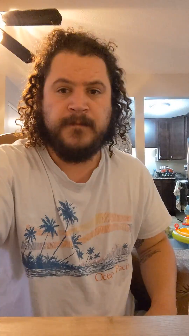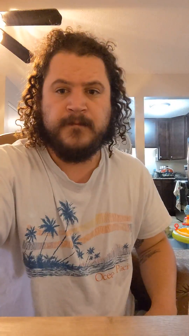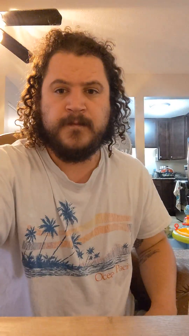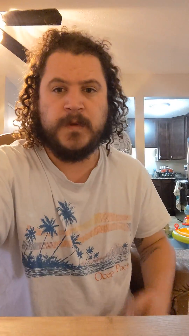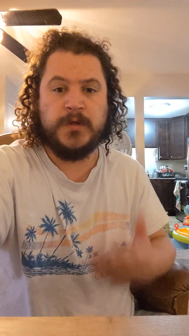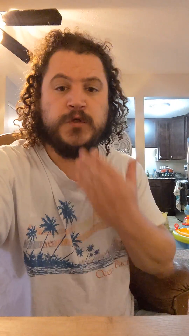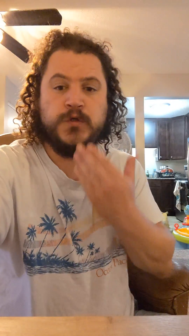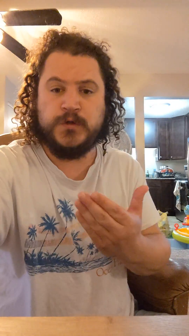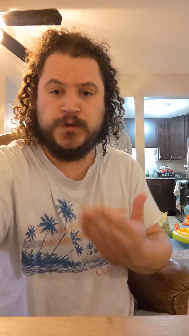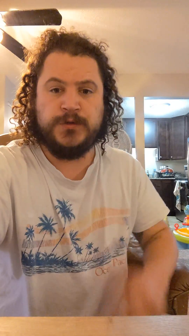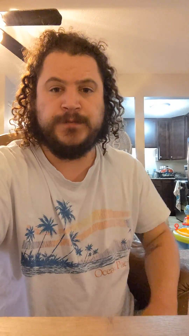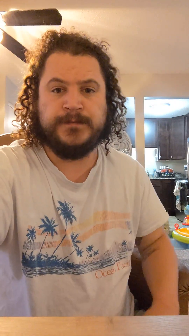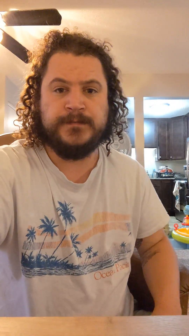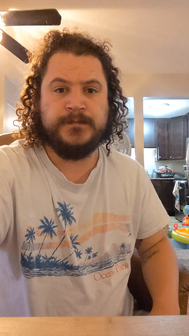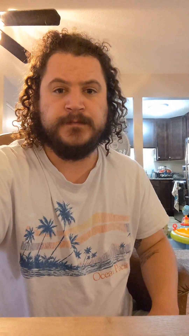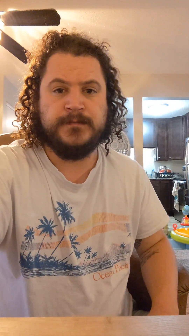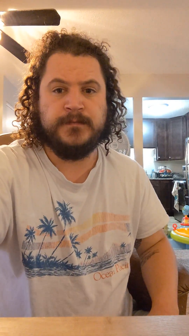good